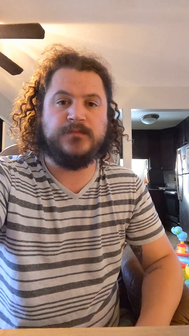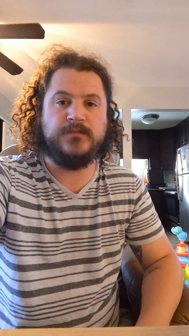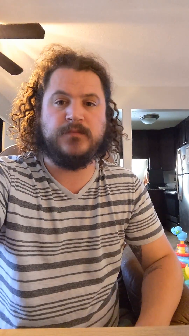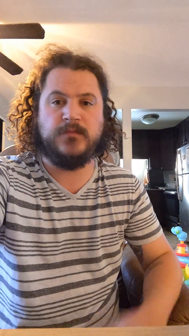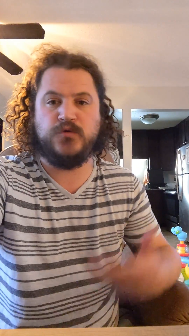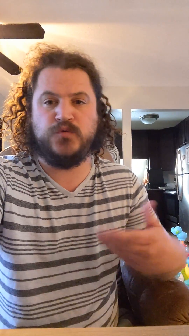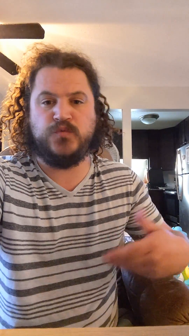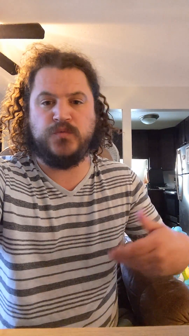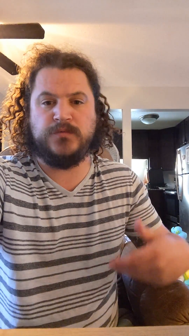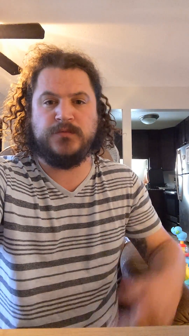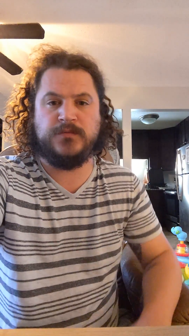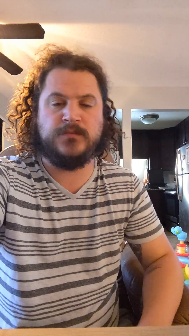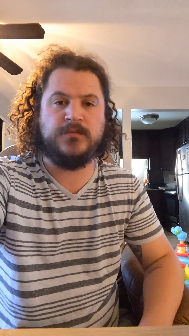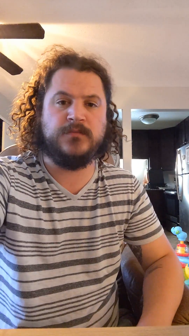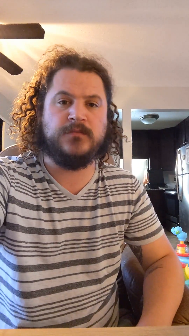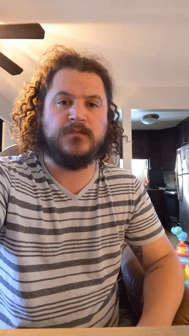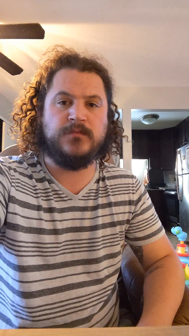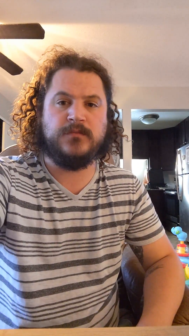shorts